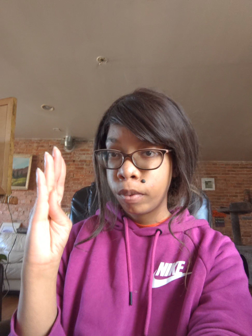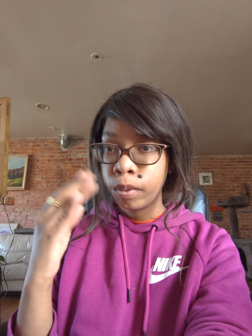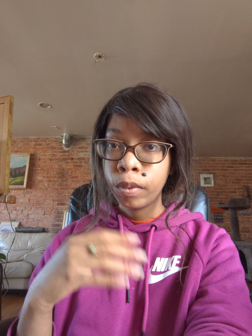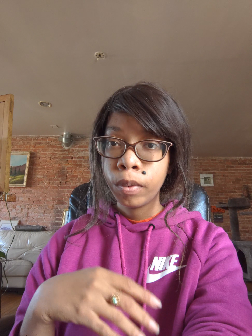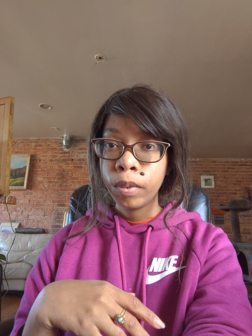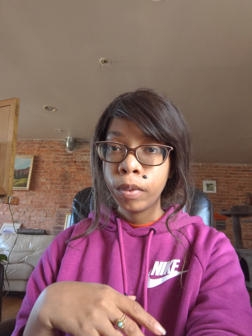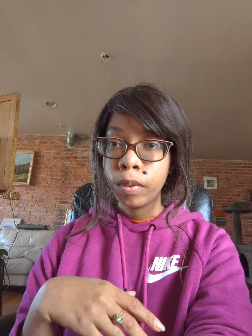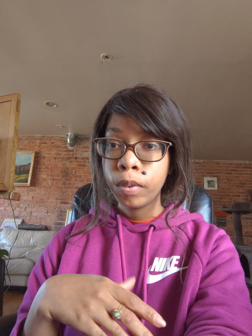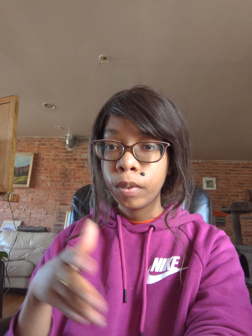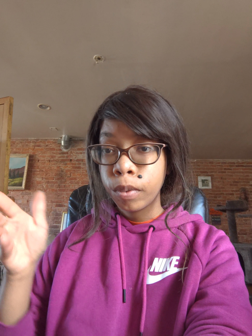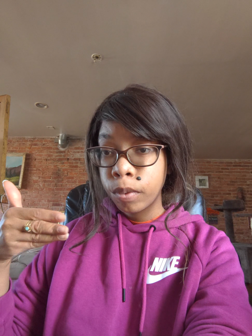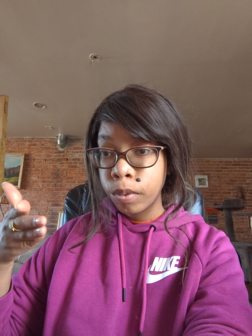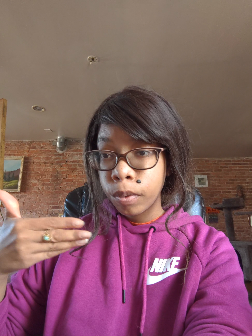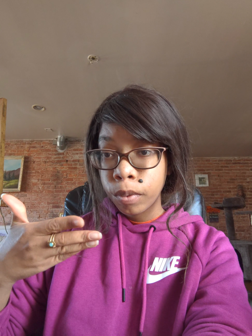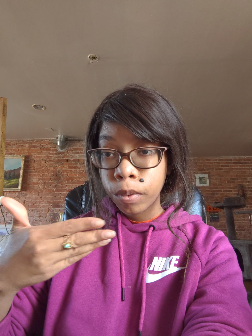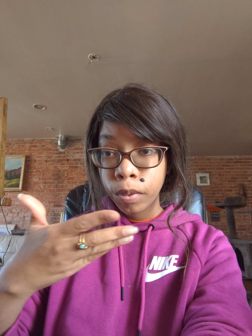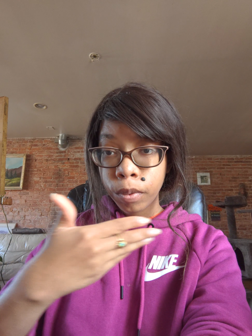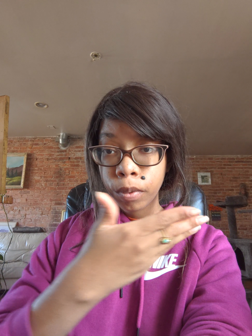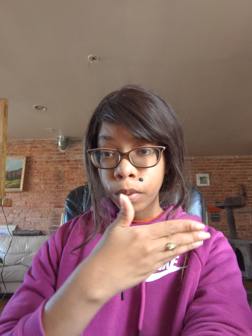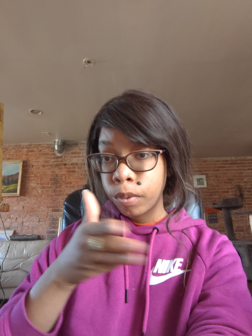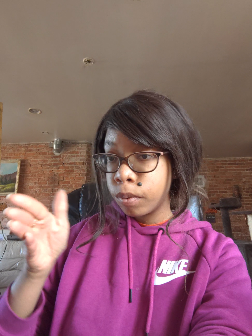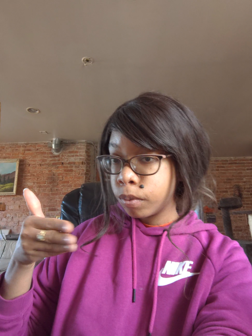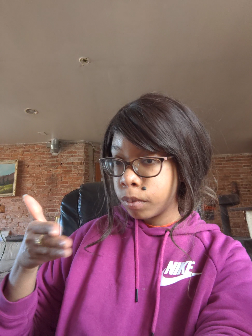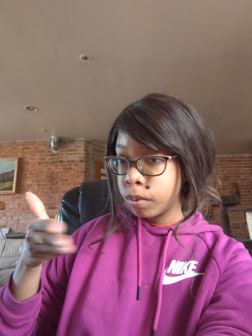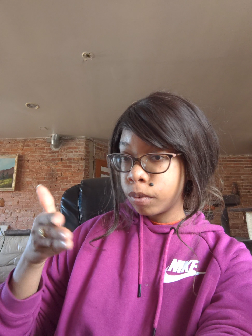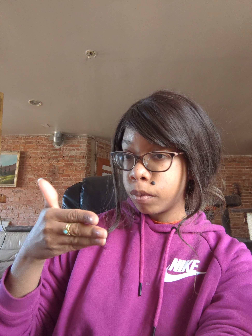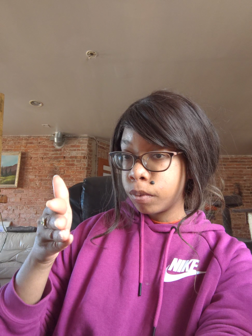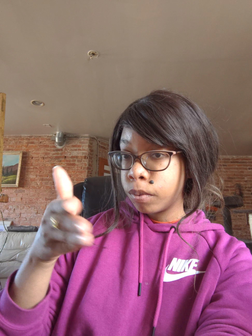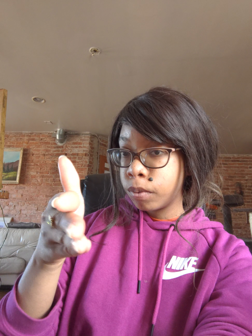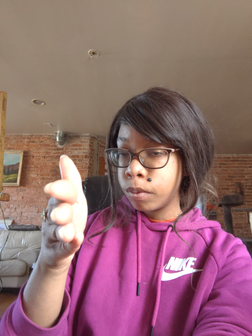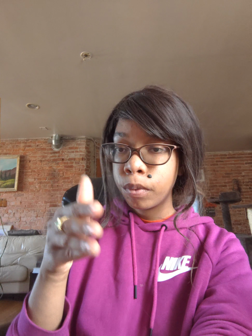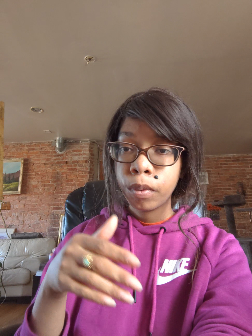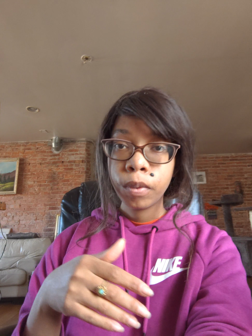fish